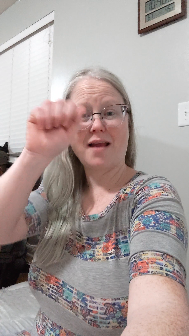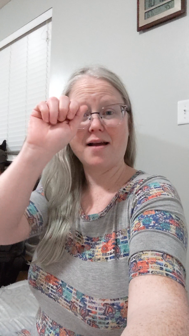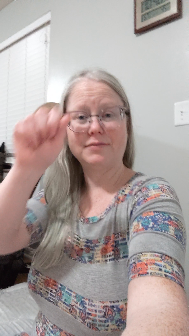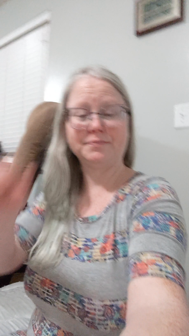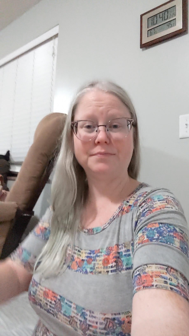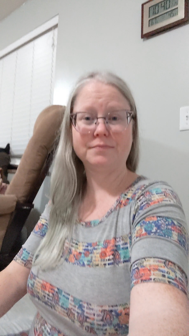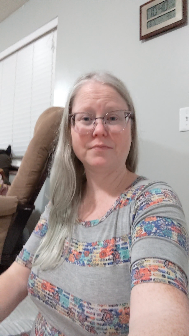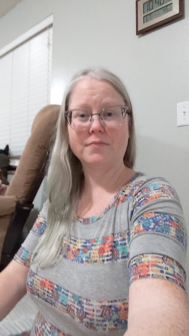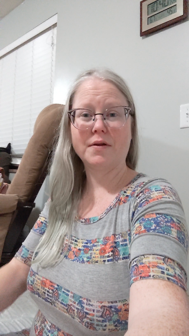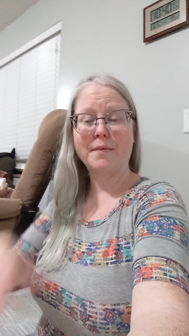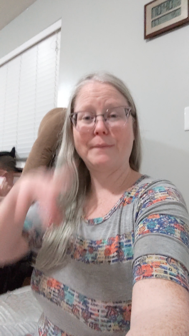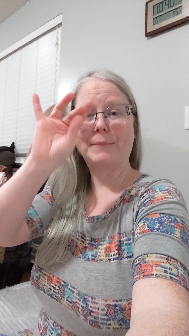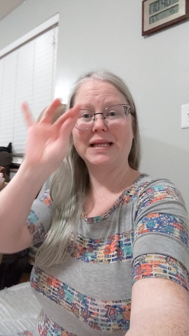pick